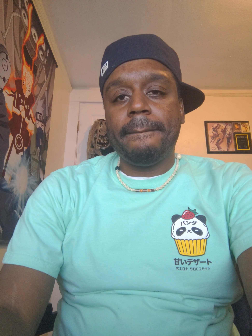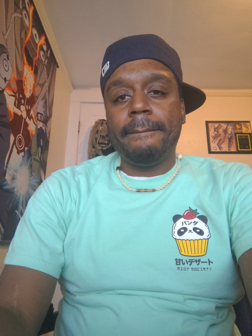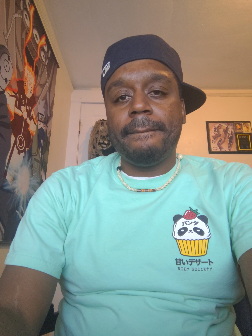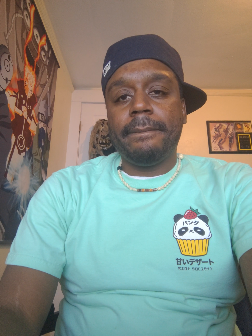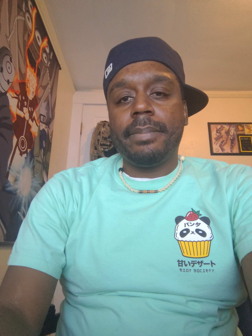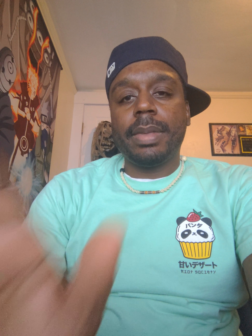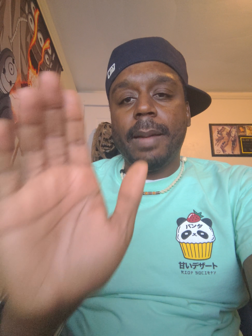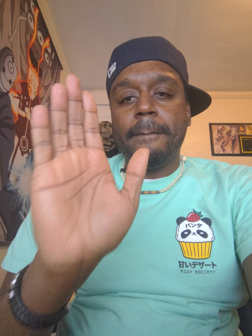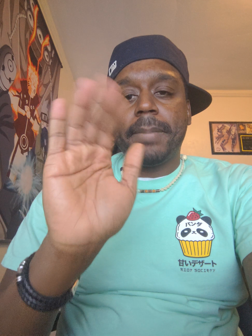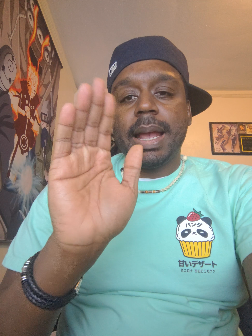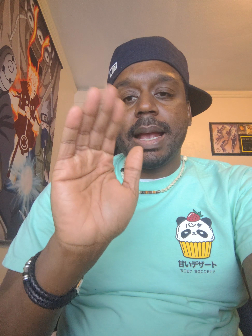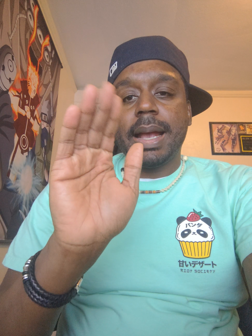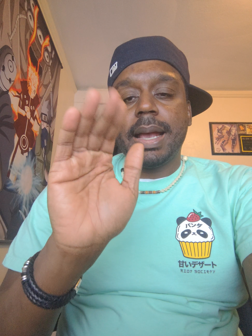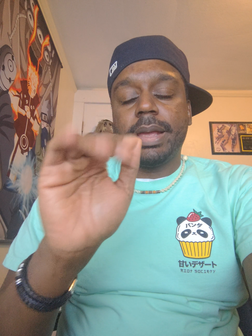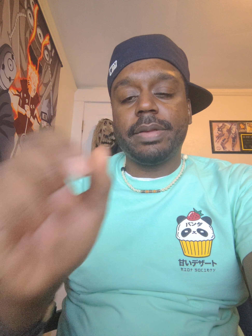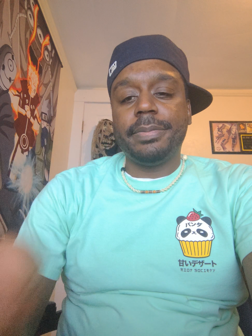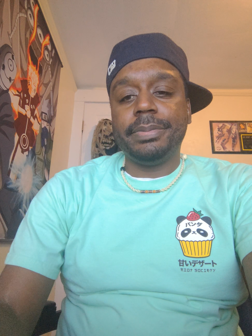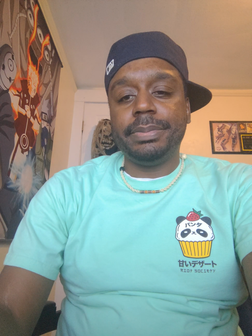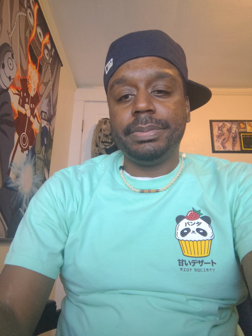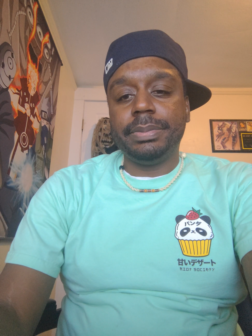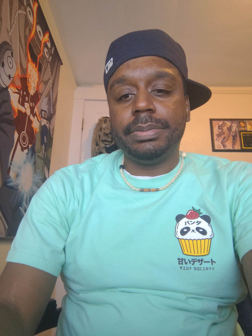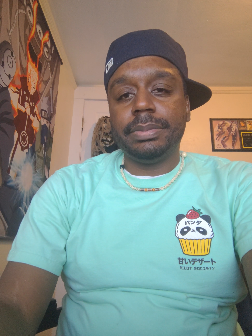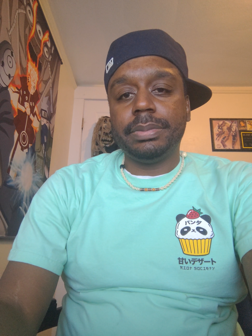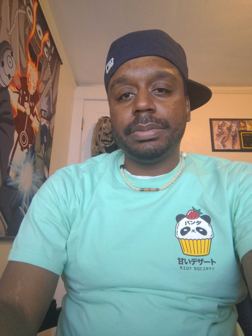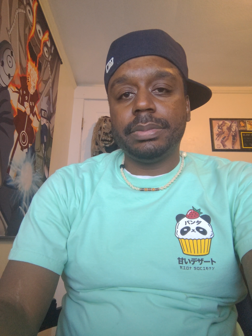bye